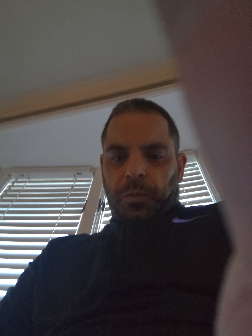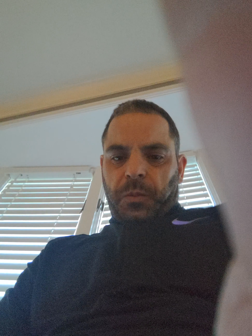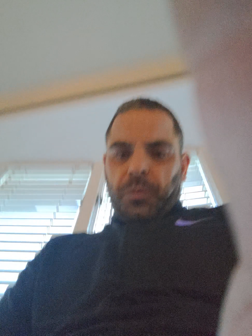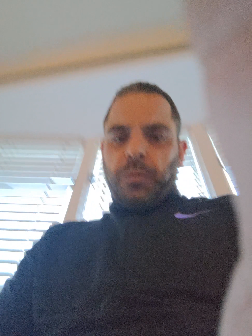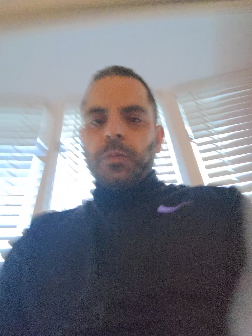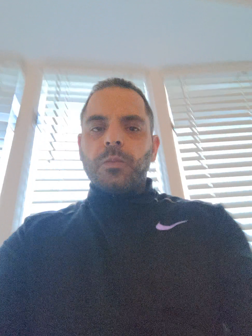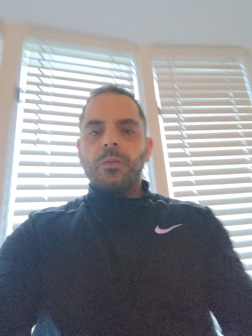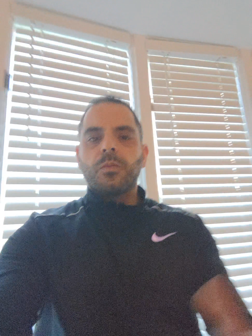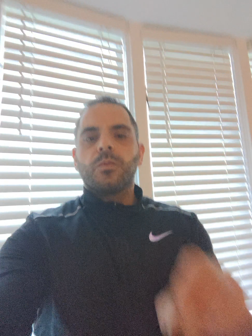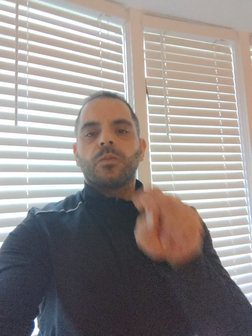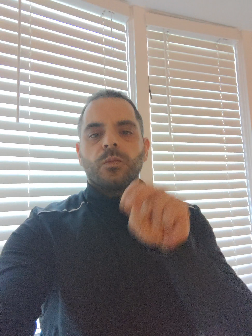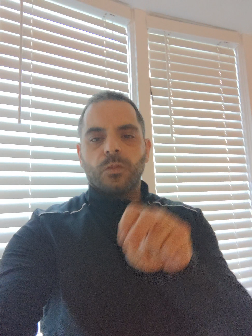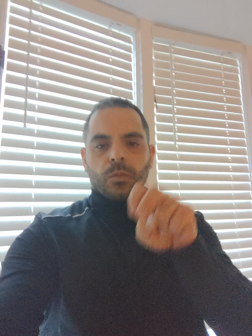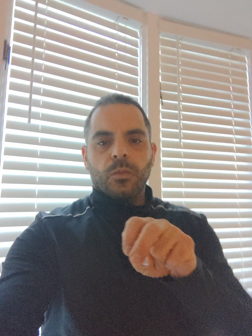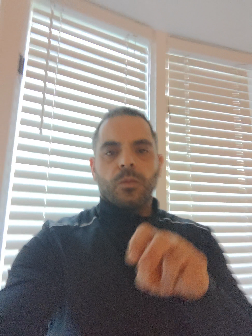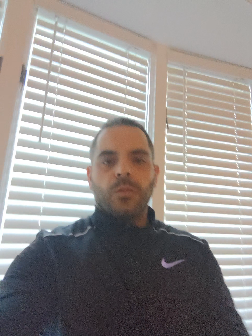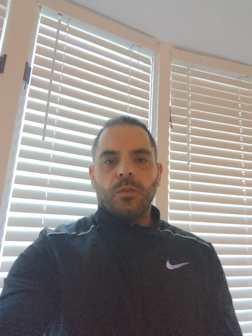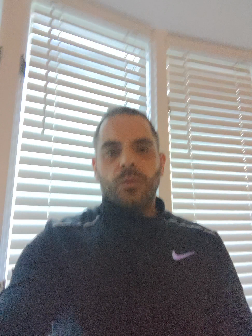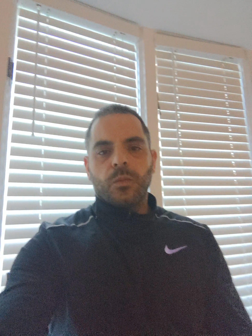chair